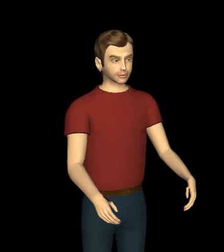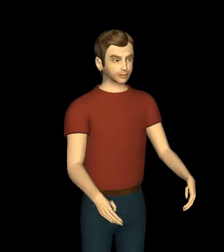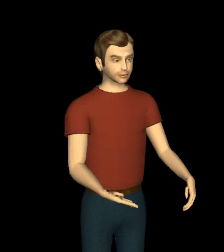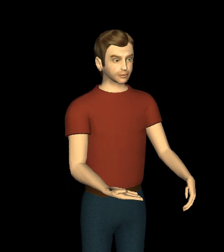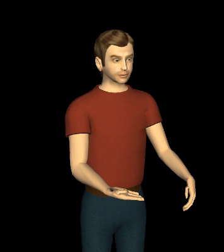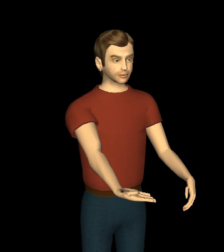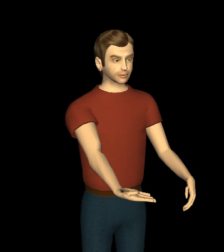أم